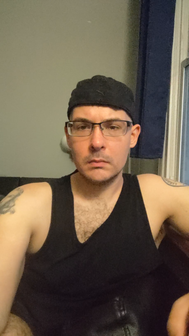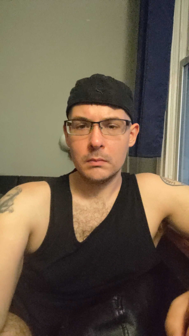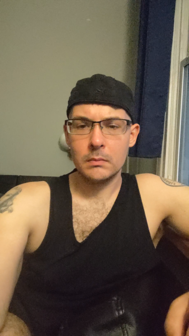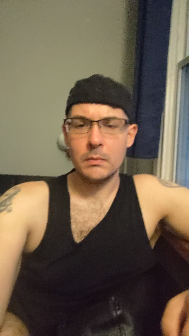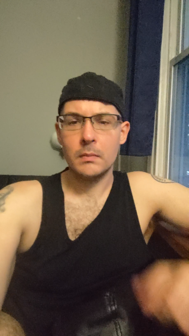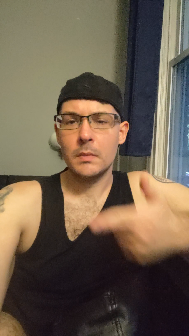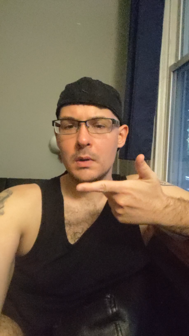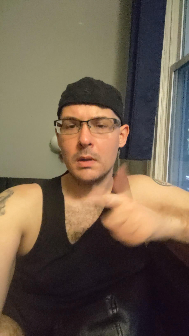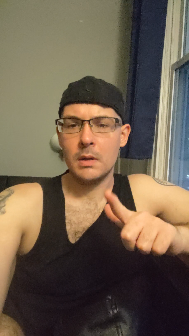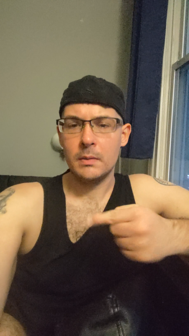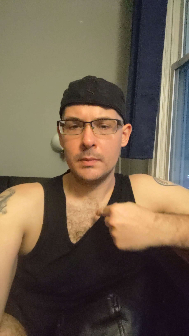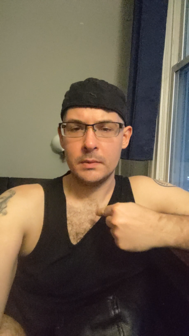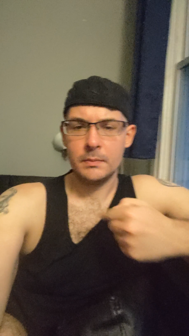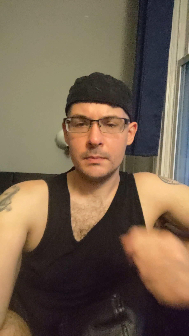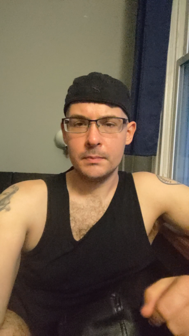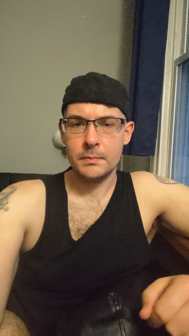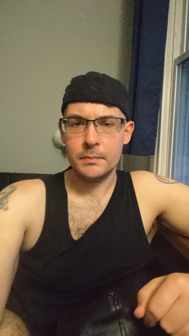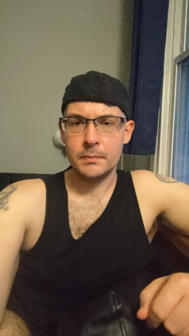let me